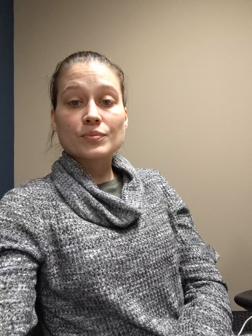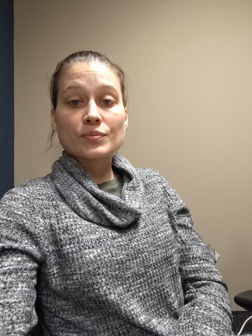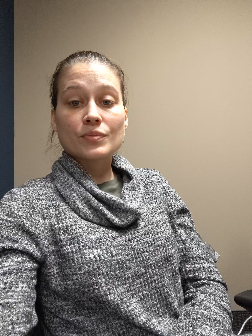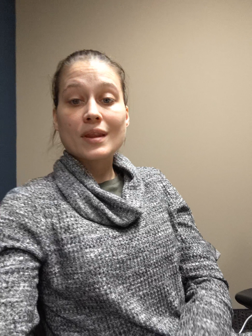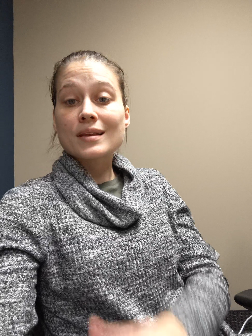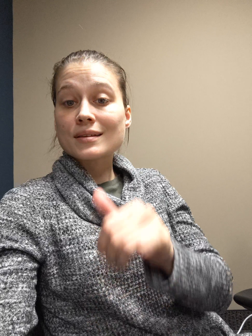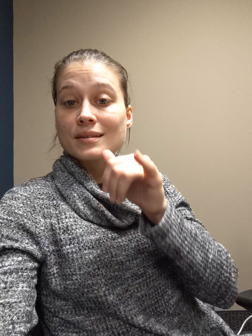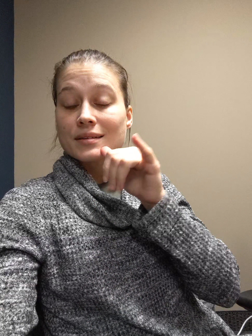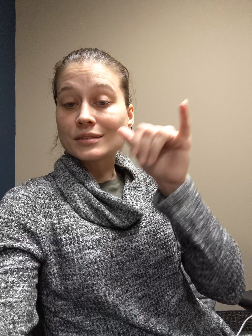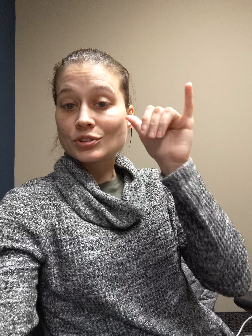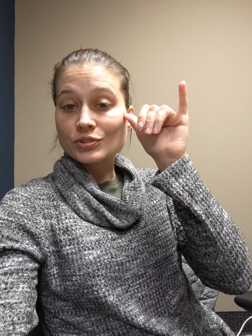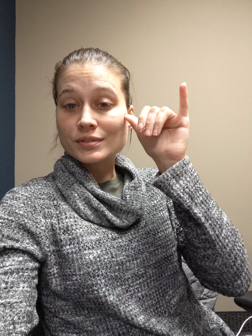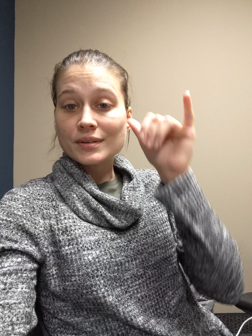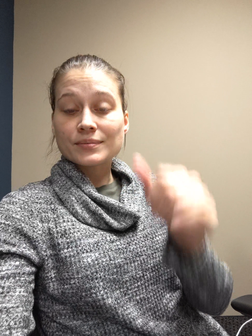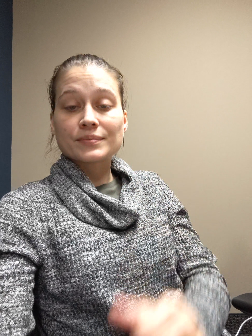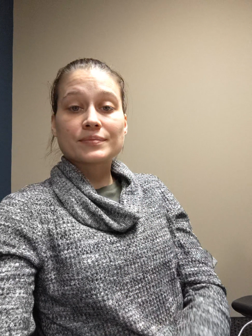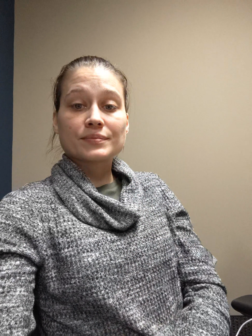yesterday